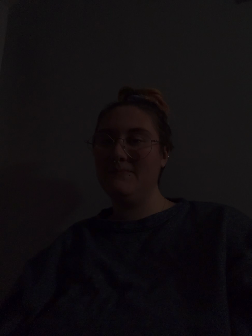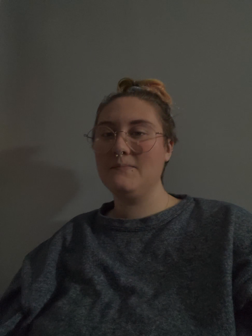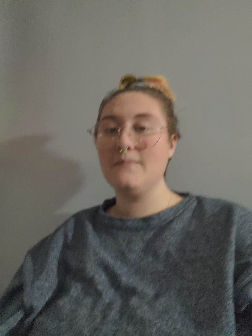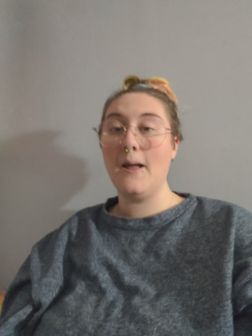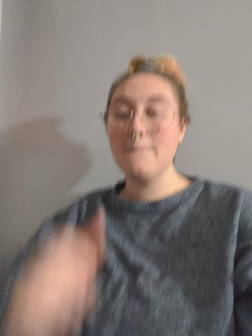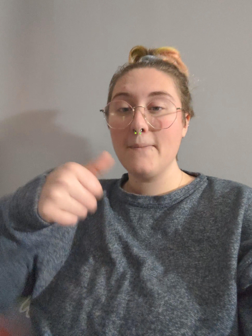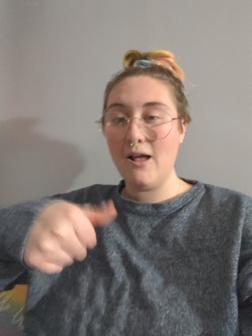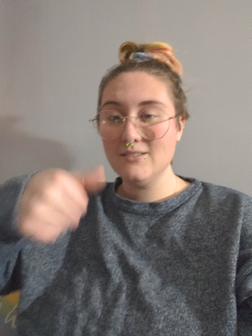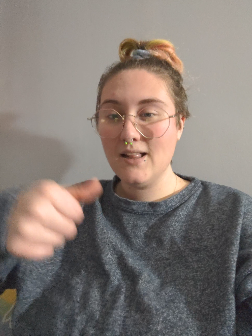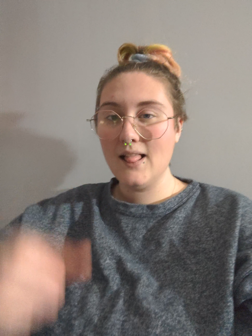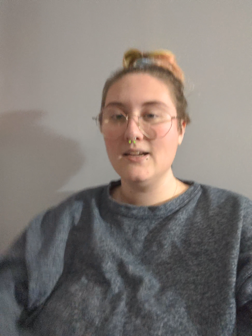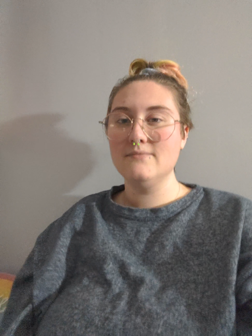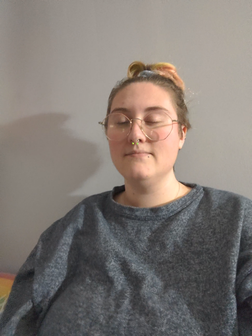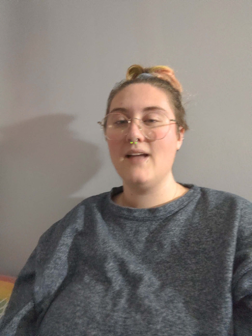puzzle